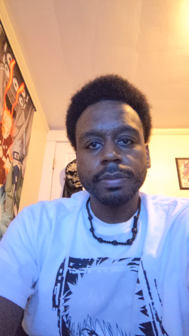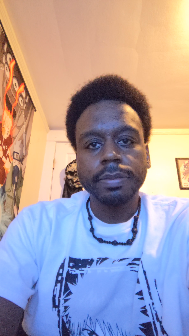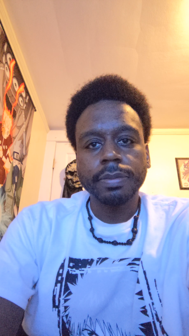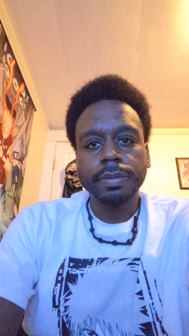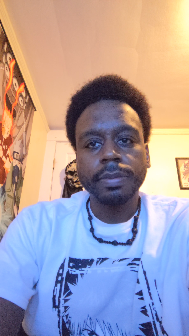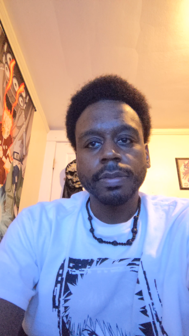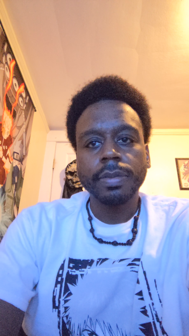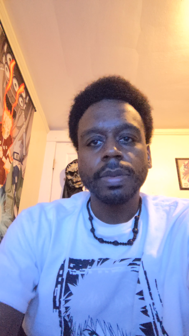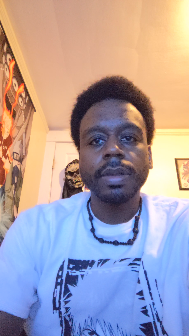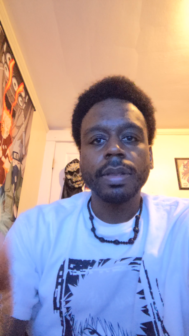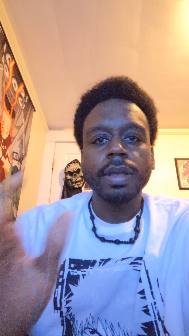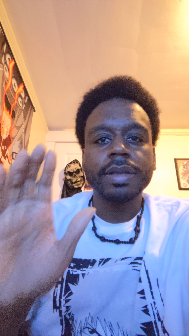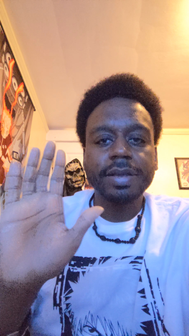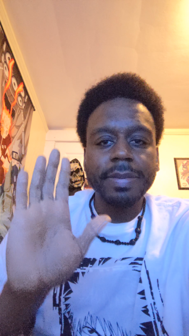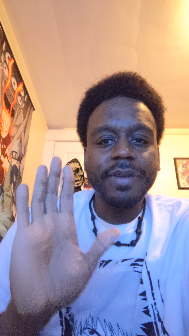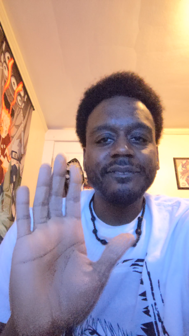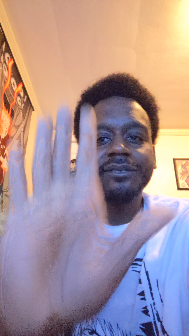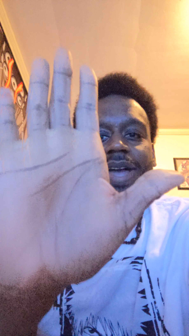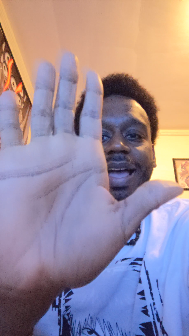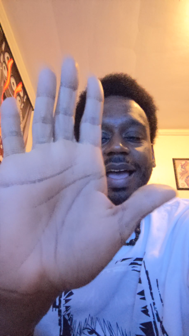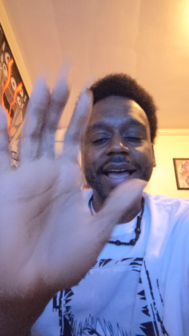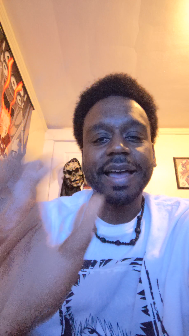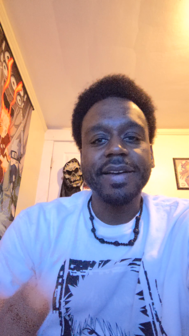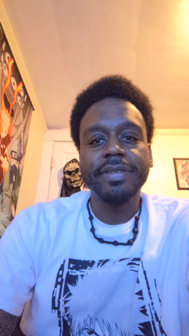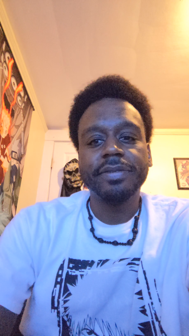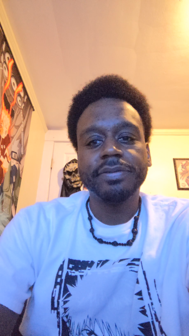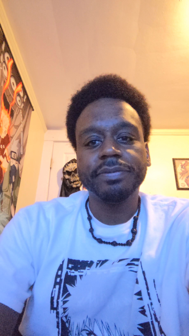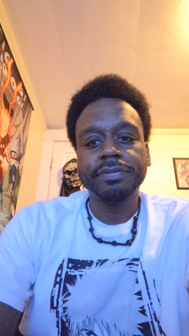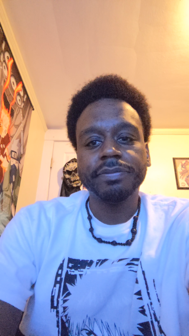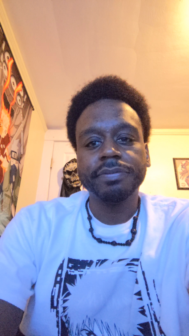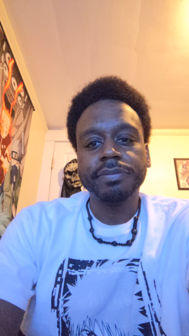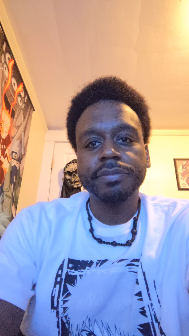give me five